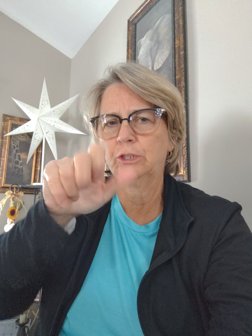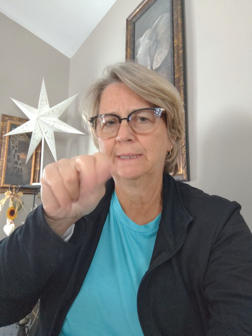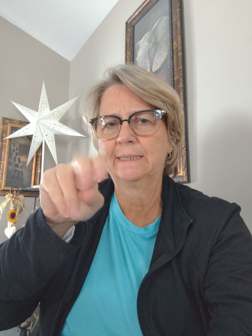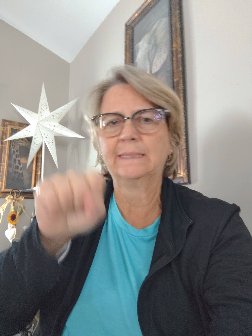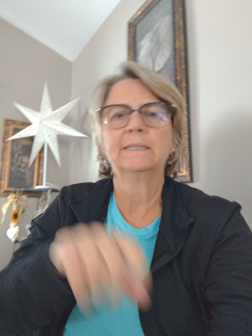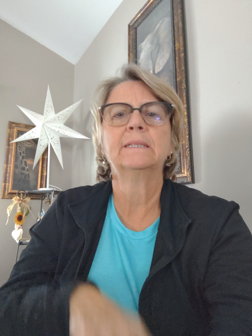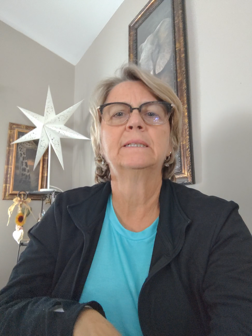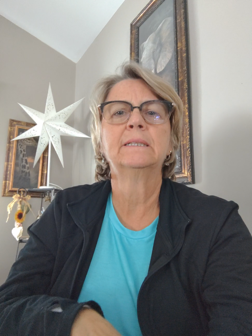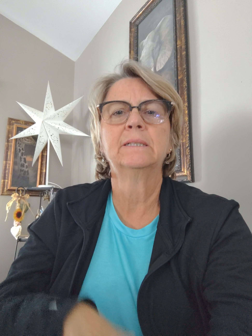jeans